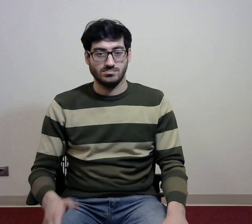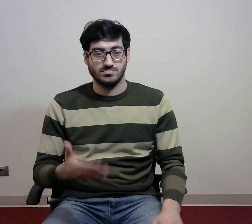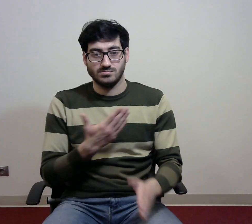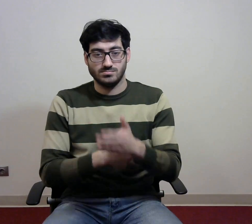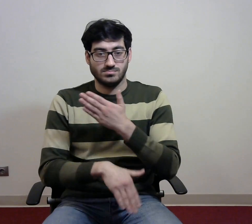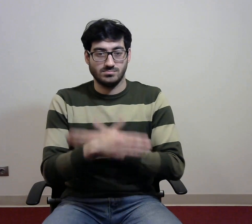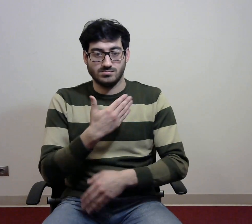əlil